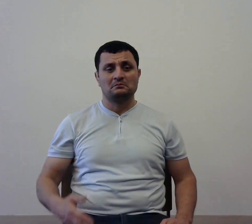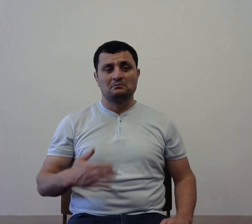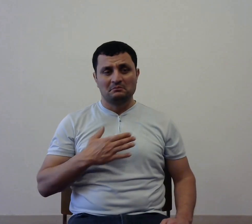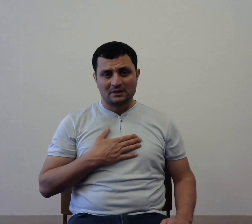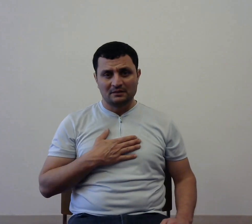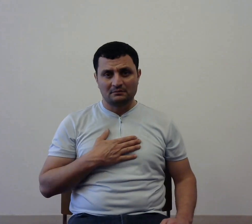mən